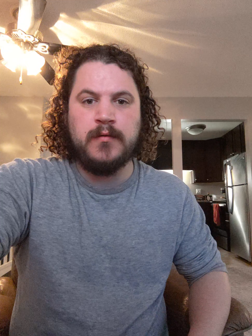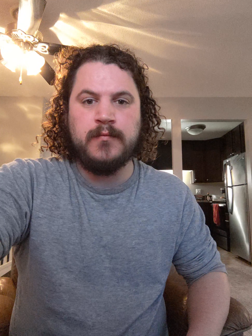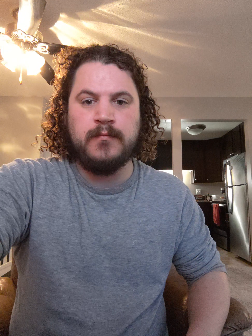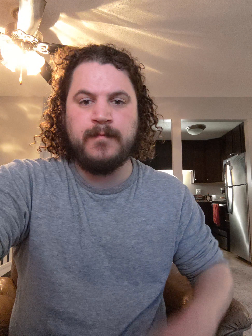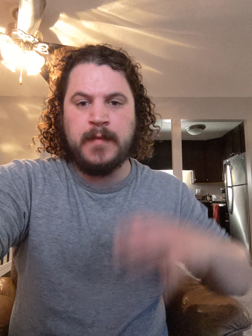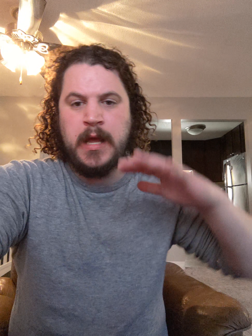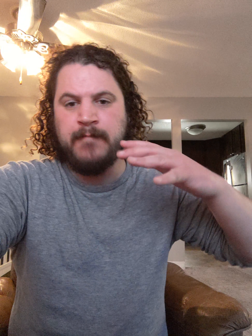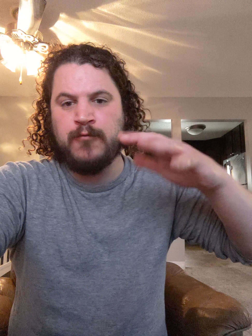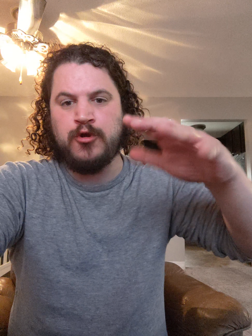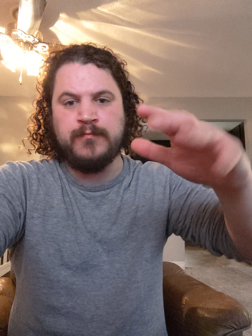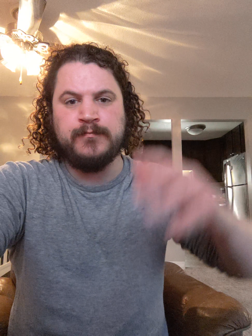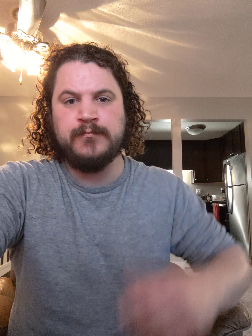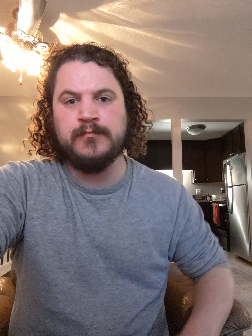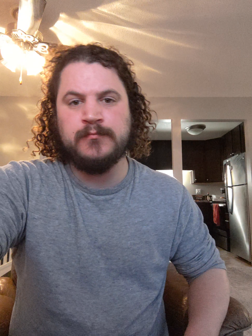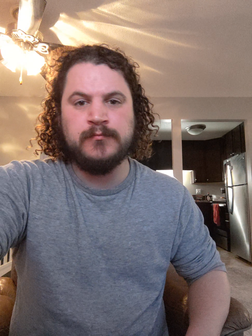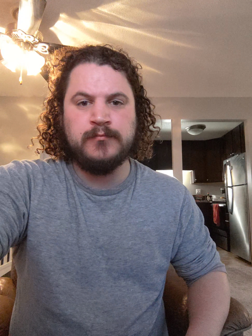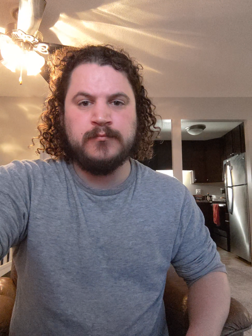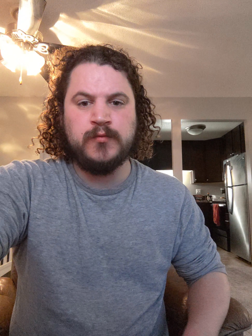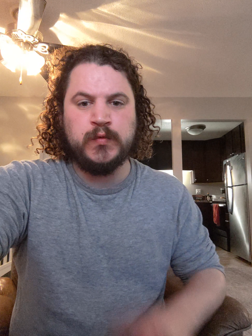helicopter